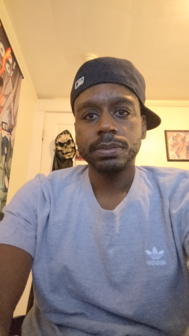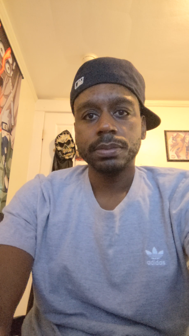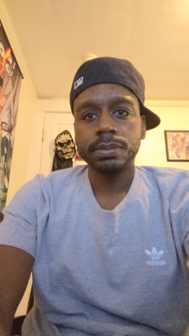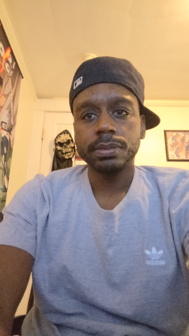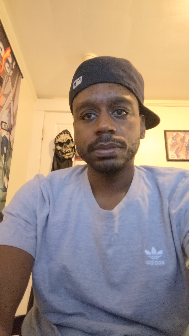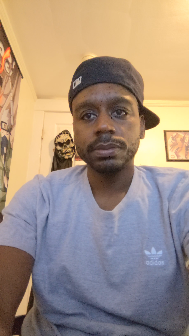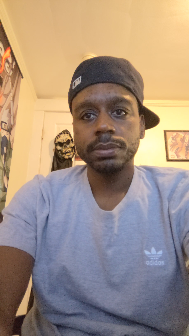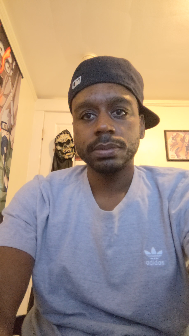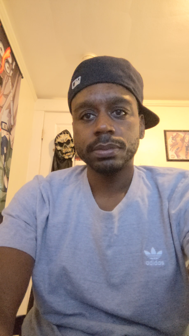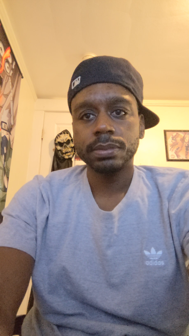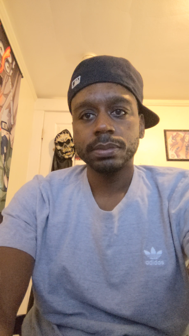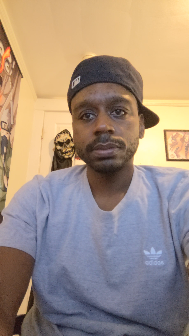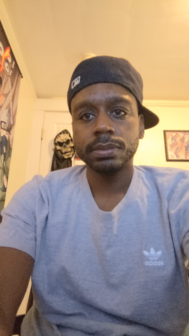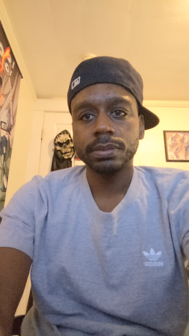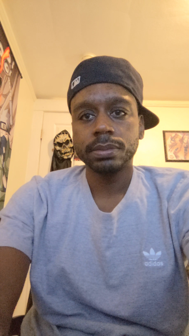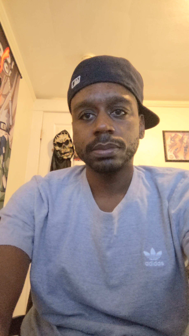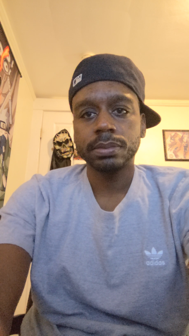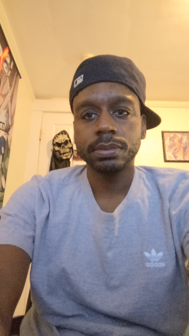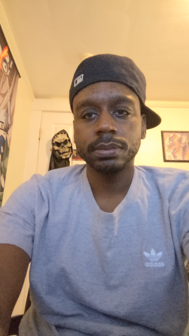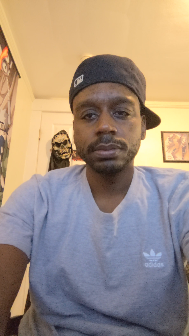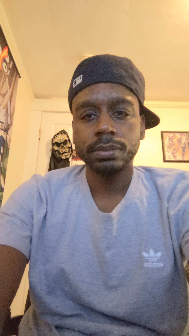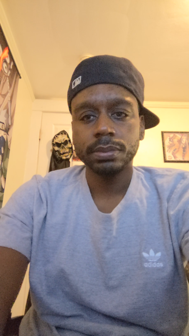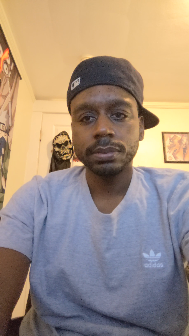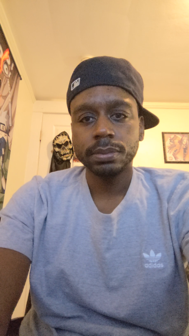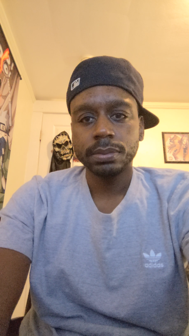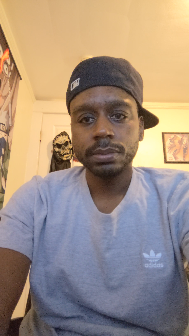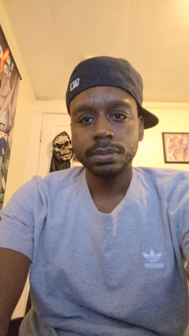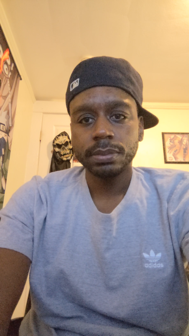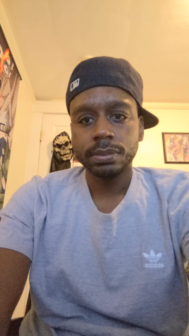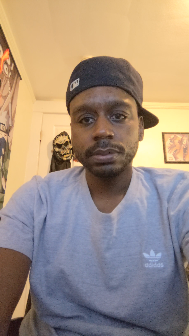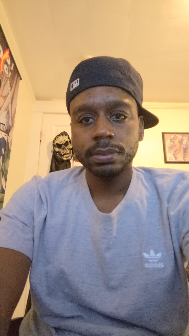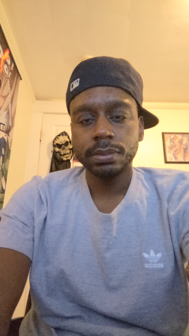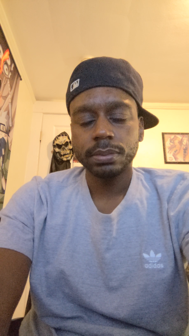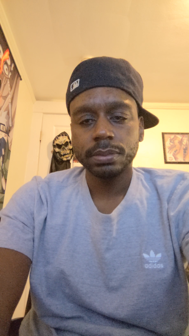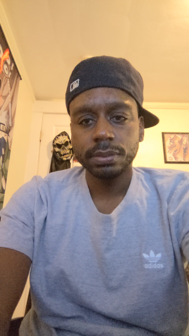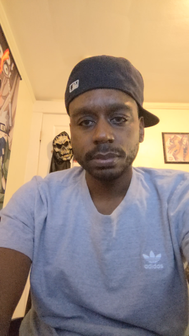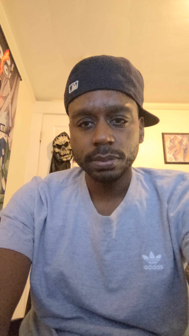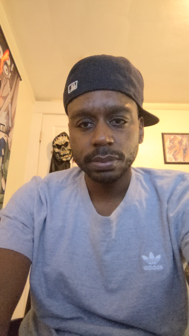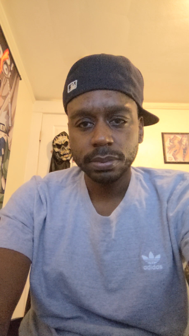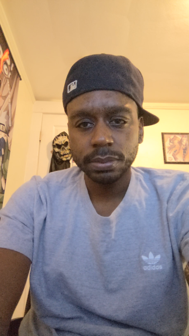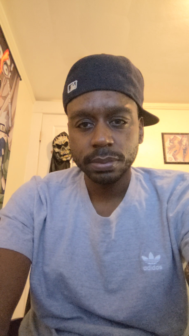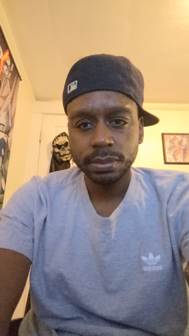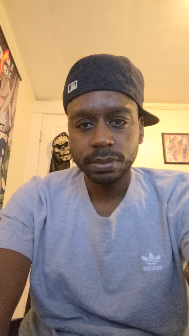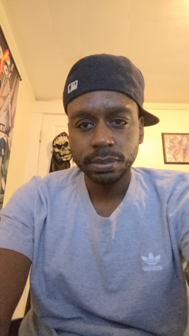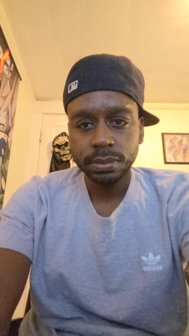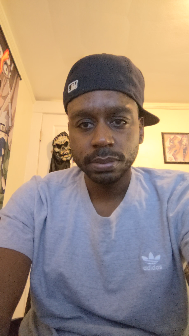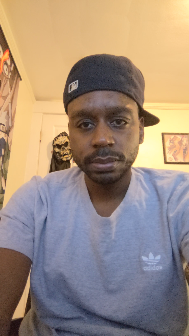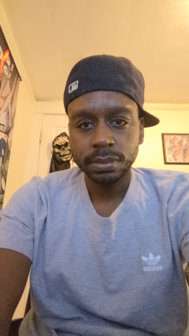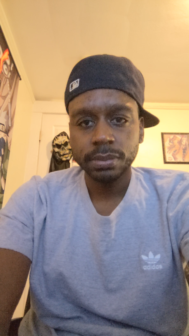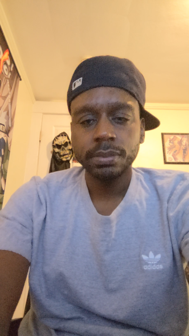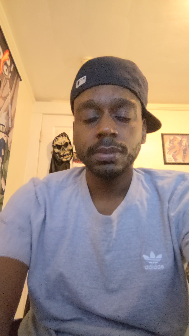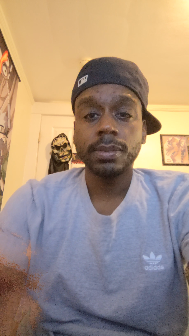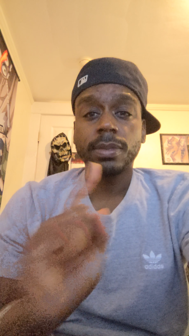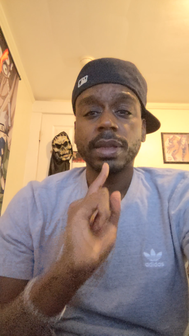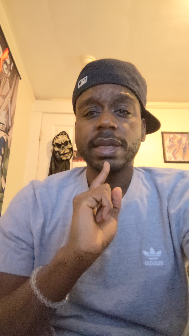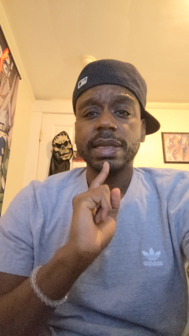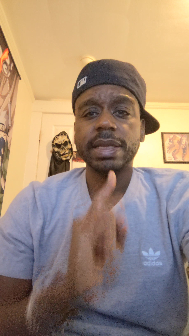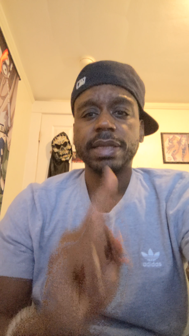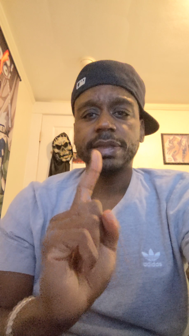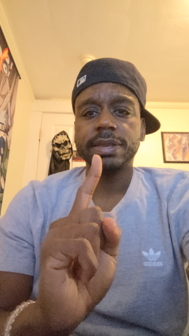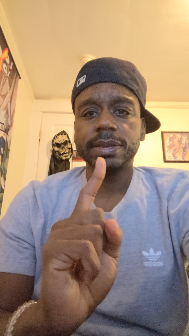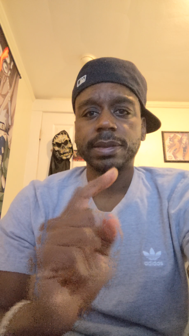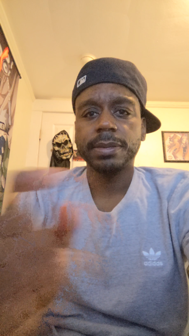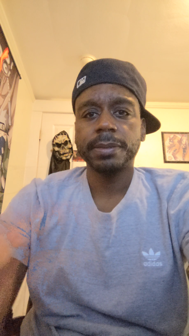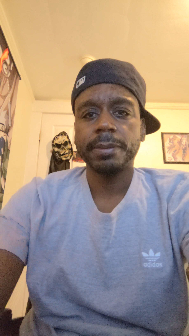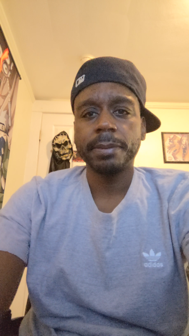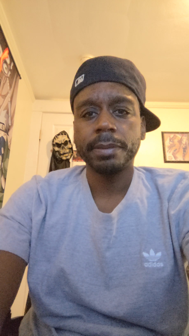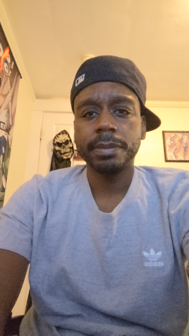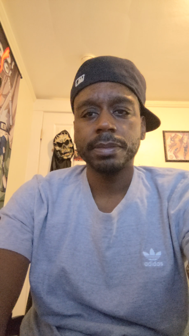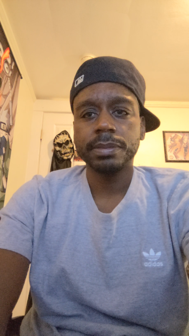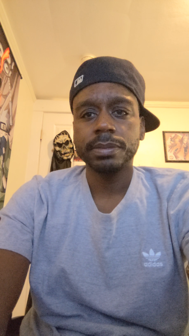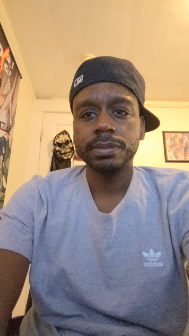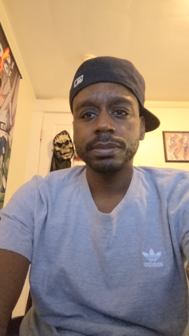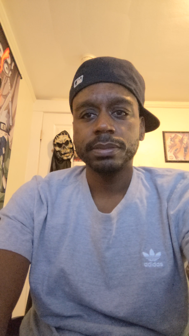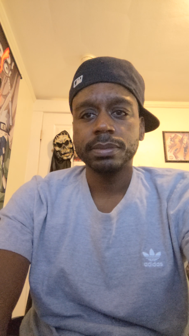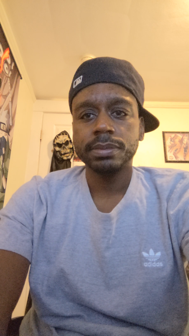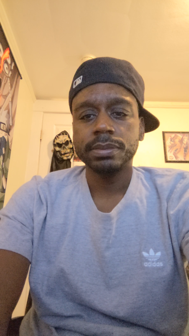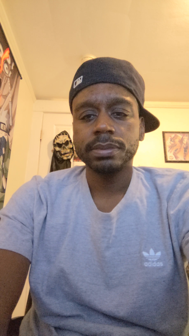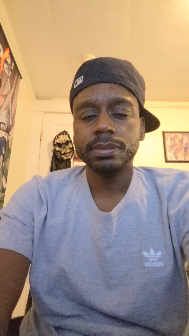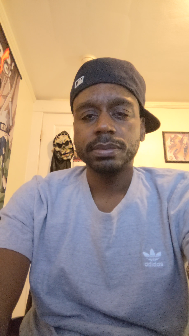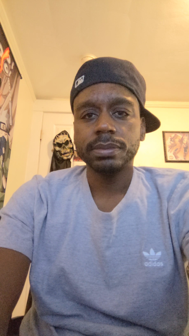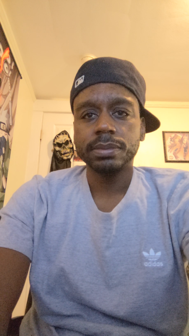is